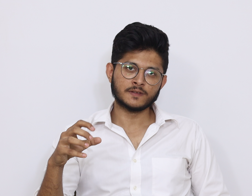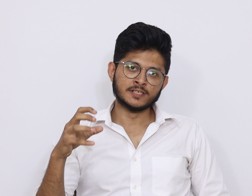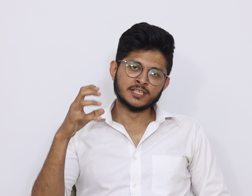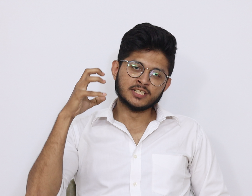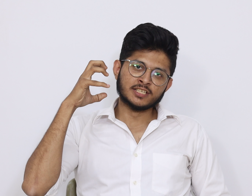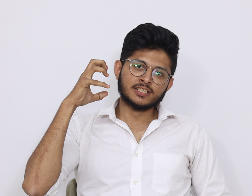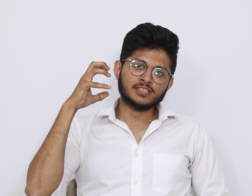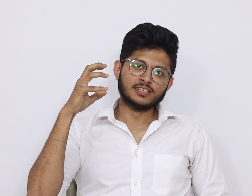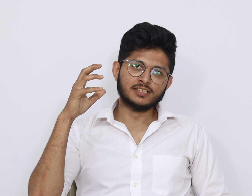stiff